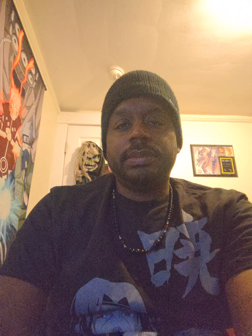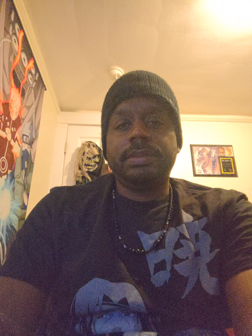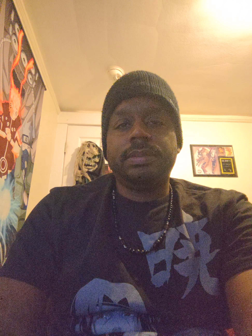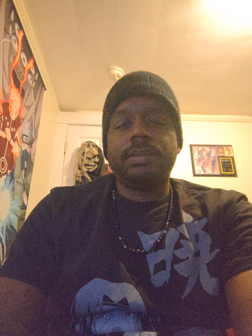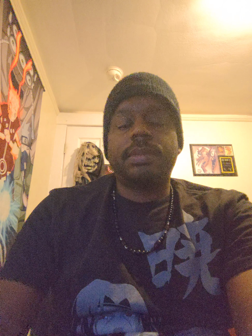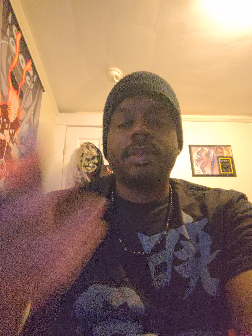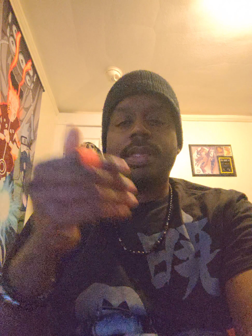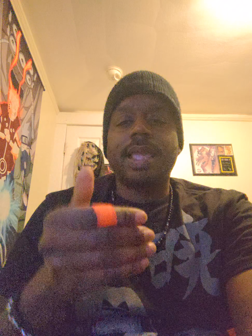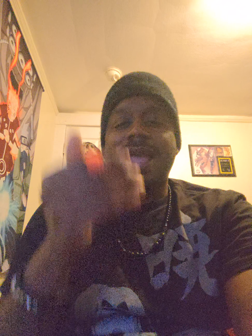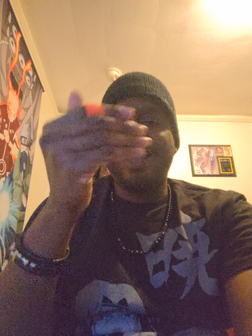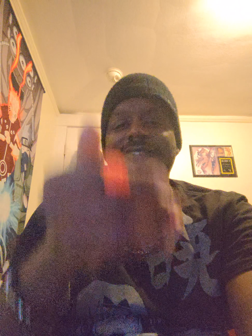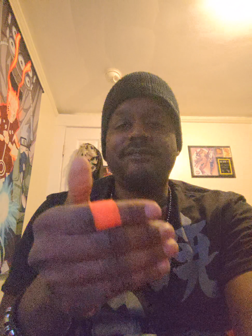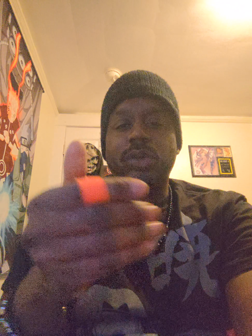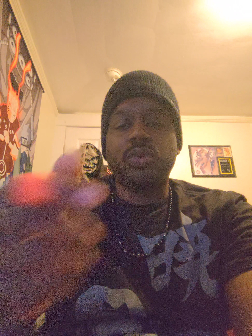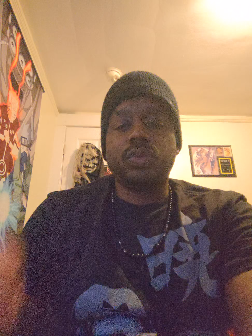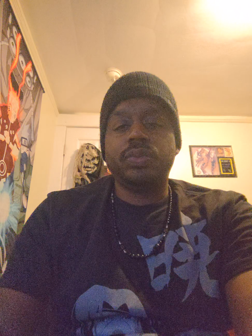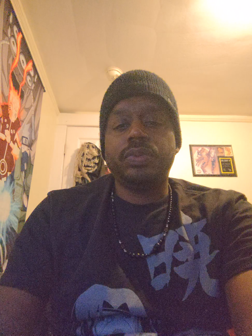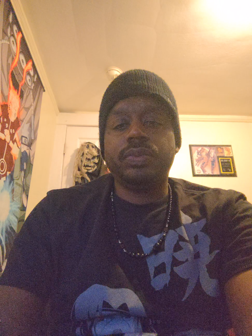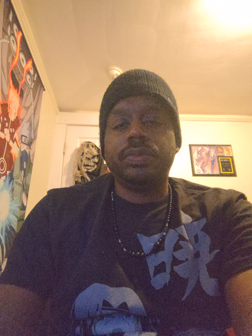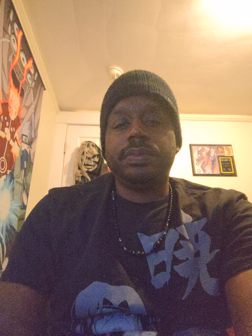after